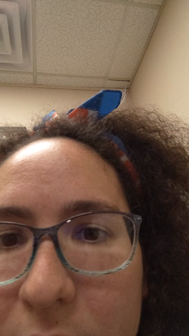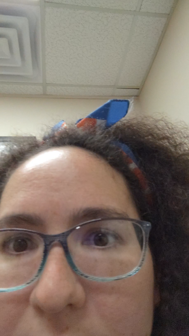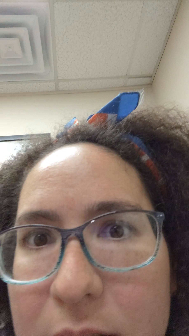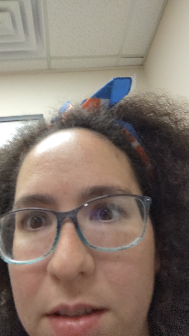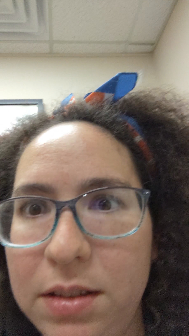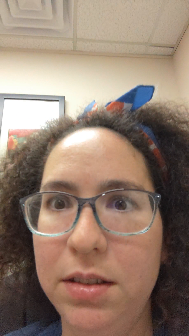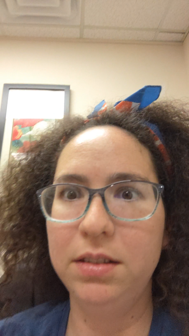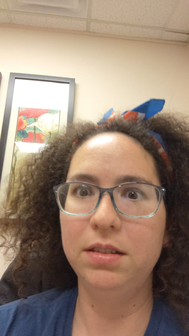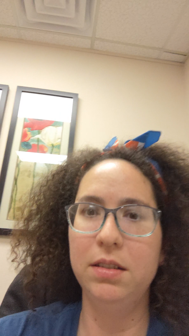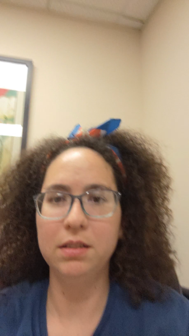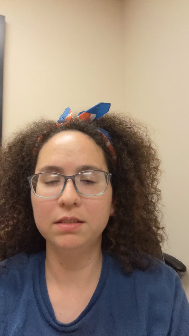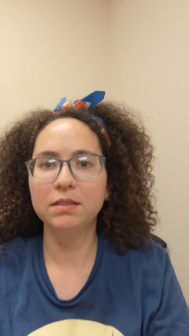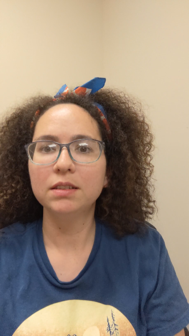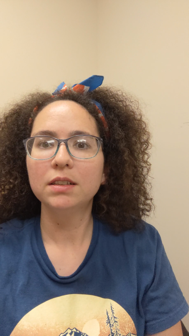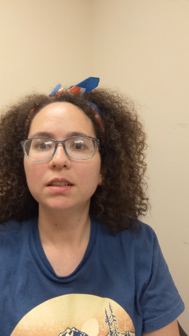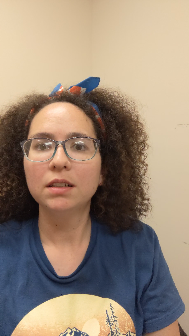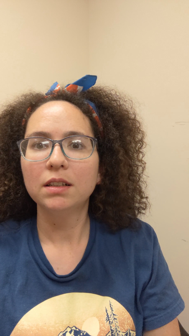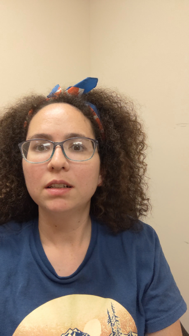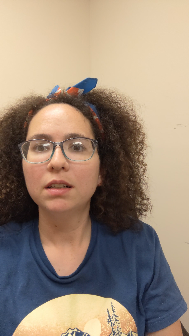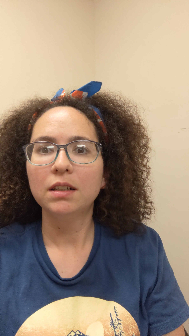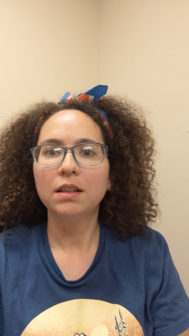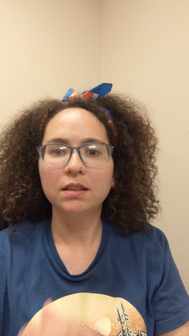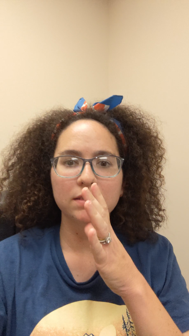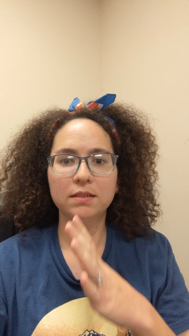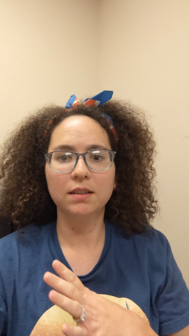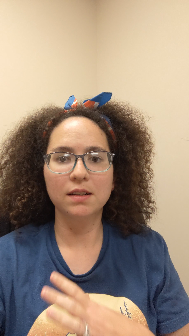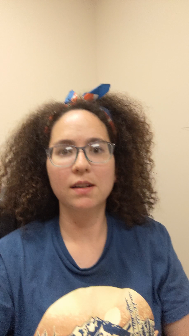lady